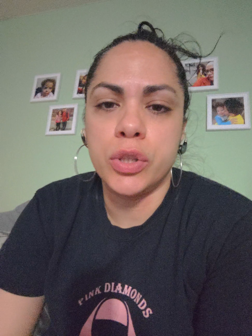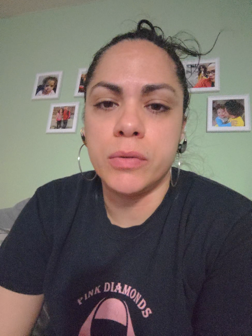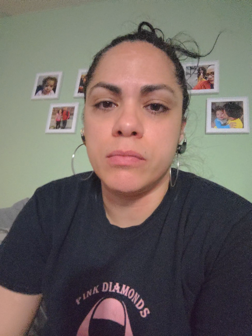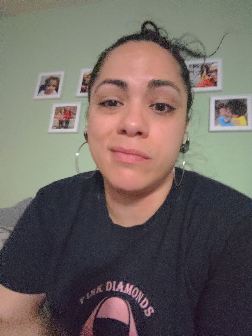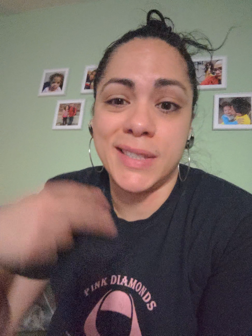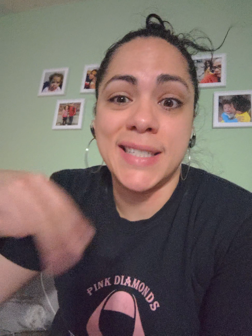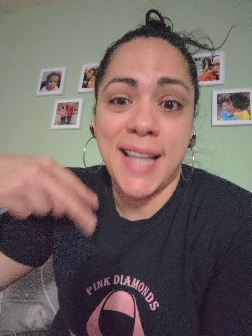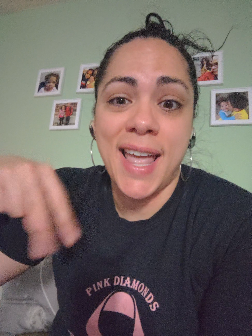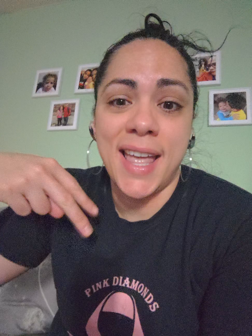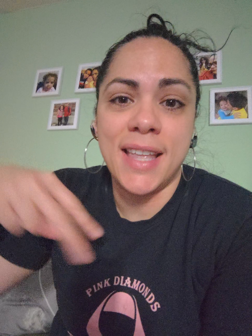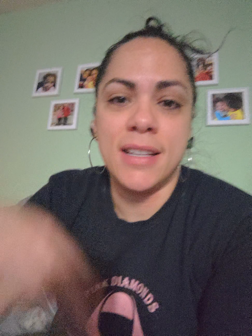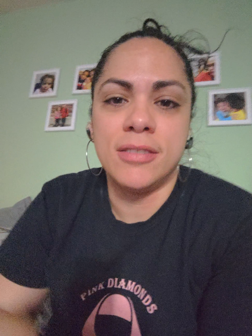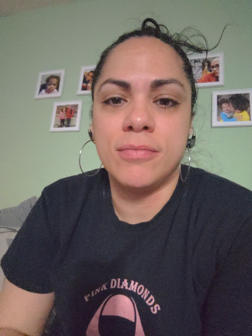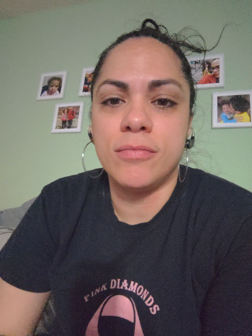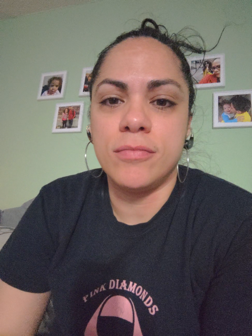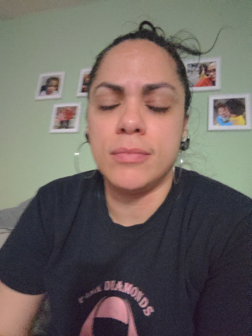dance